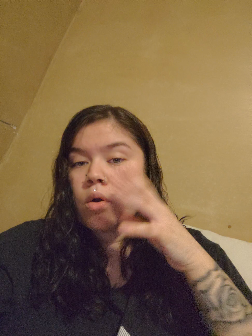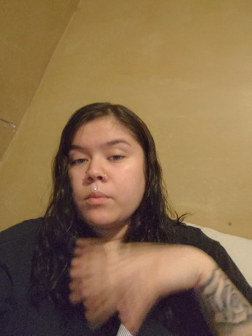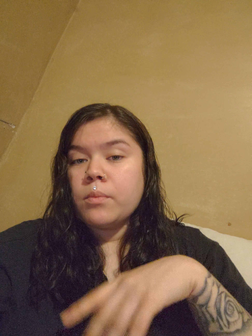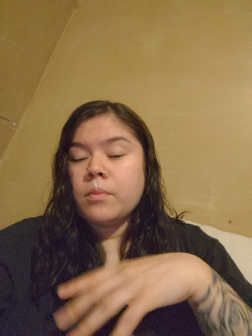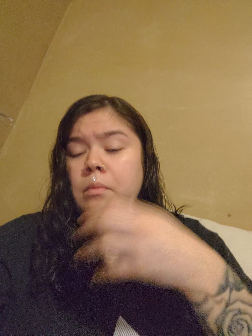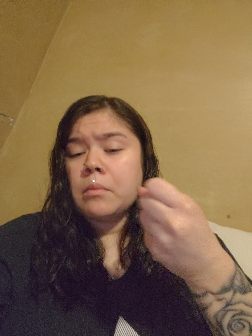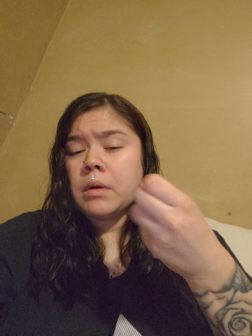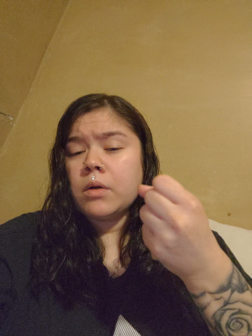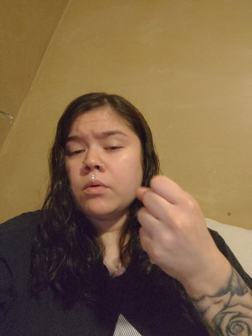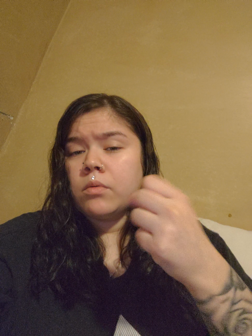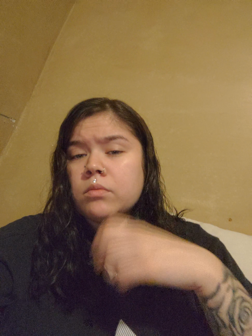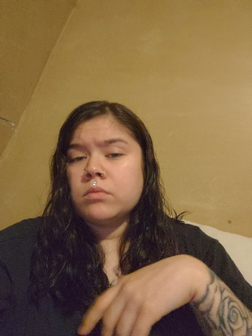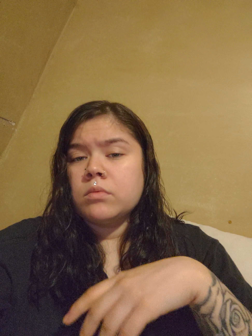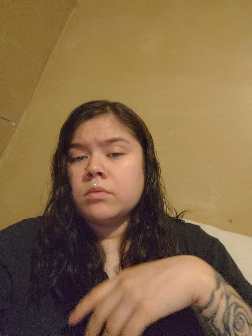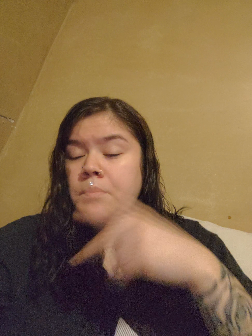milk